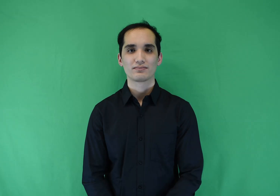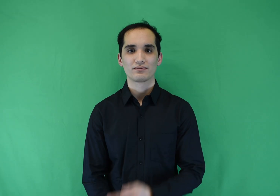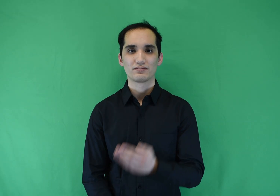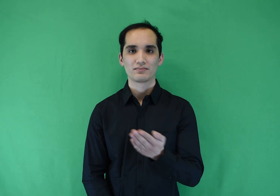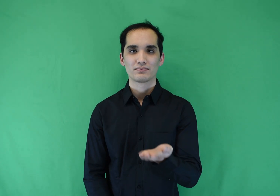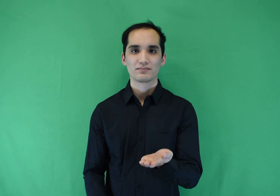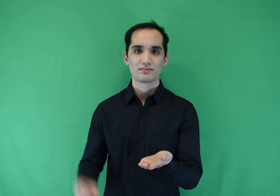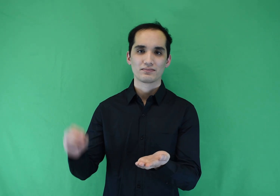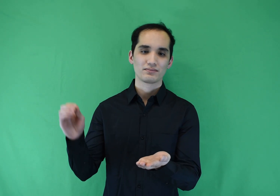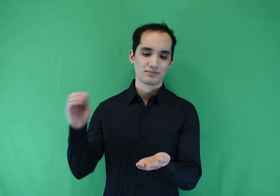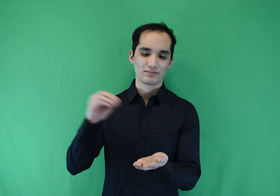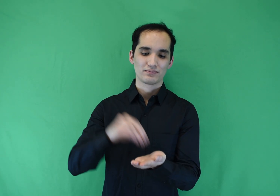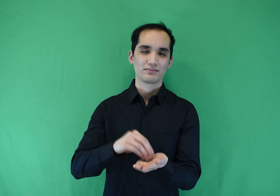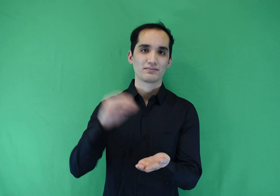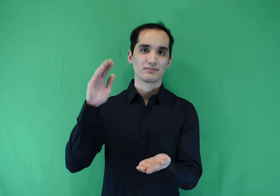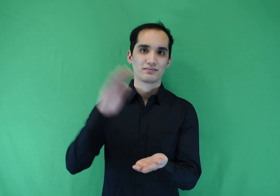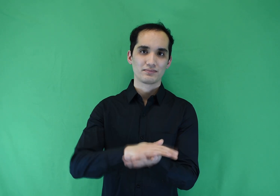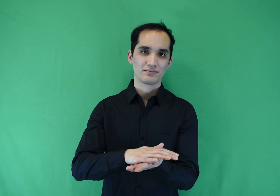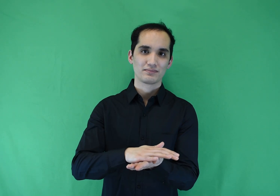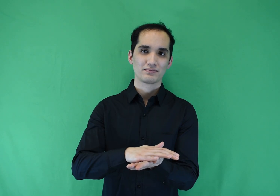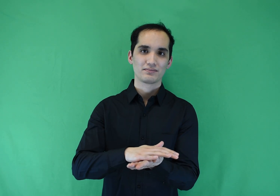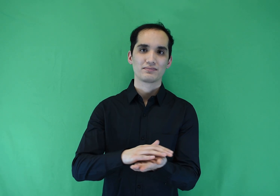cita